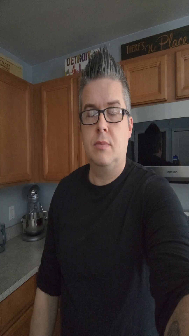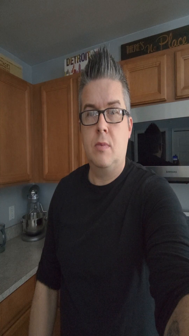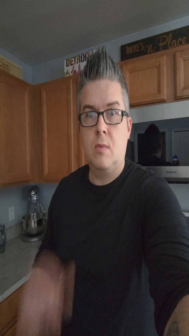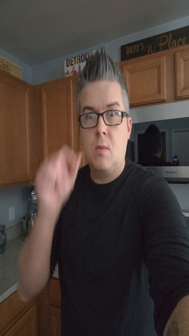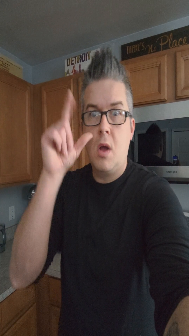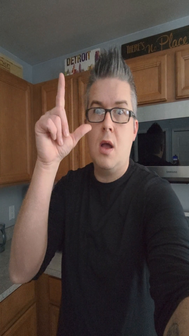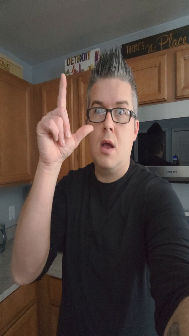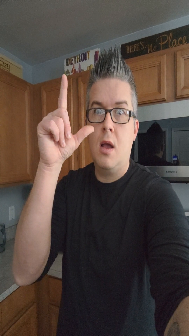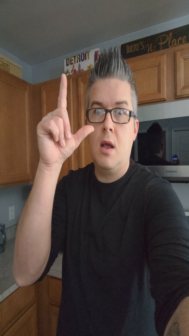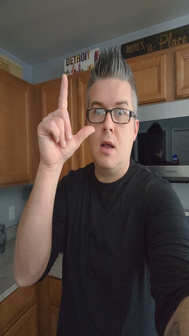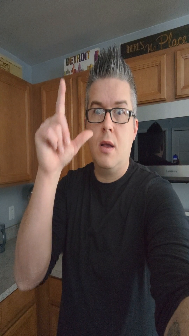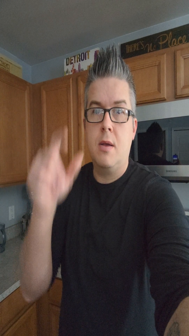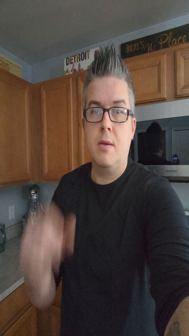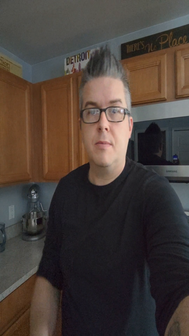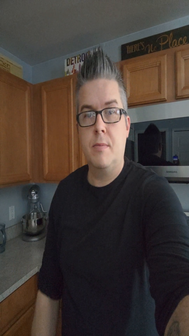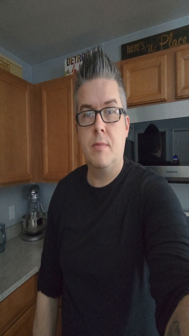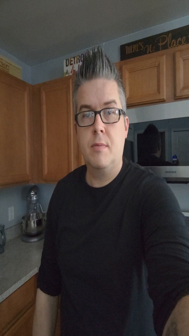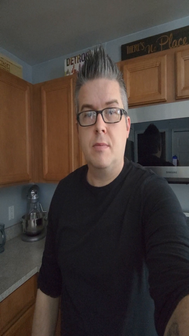awake